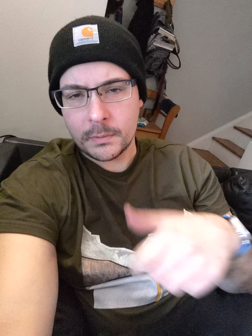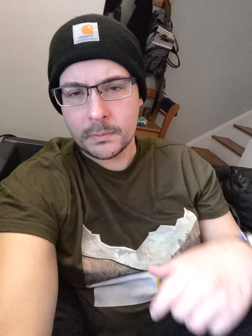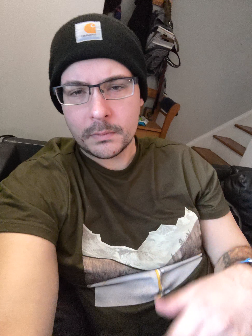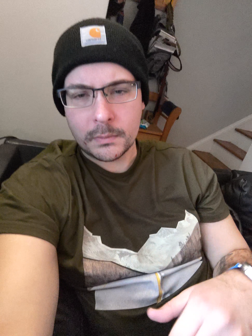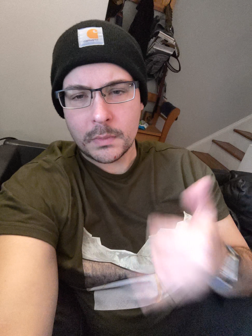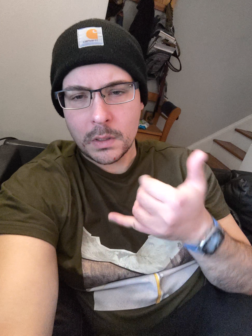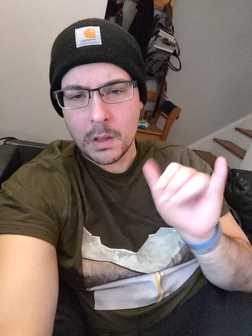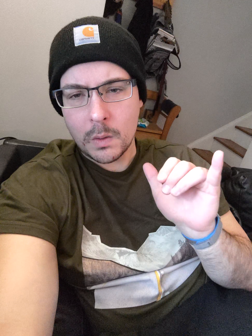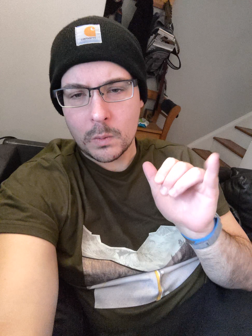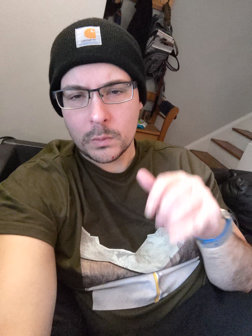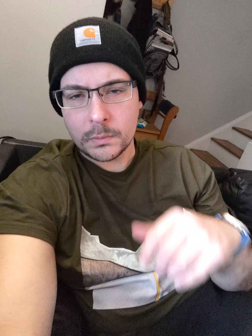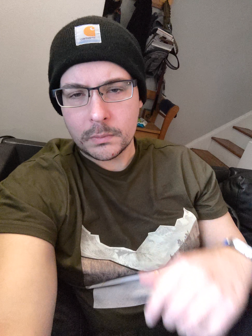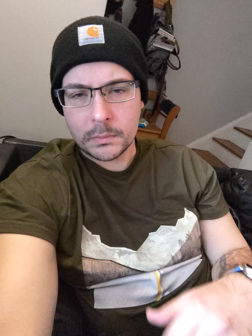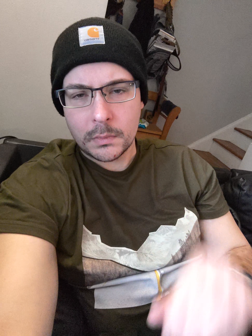yellow